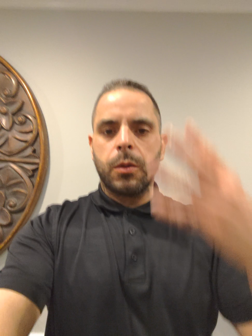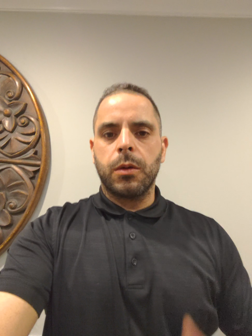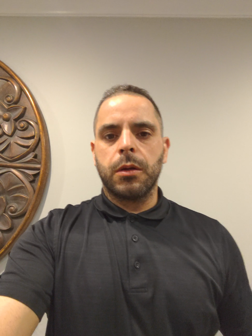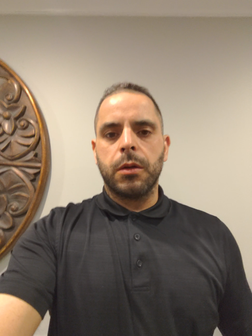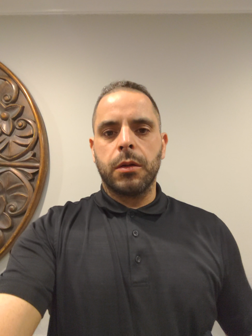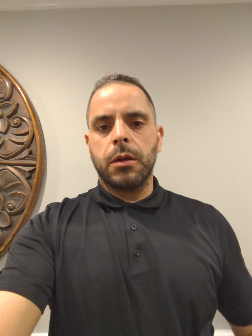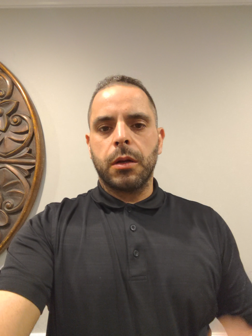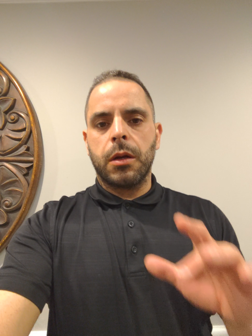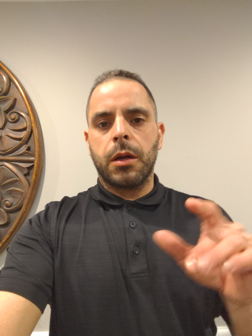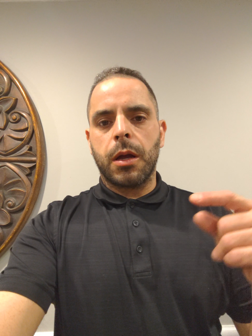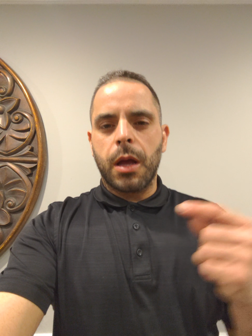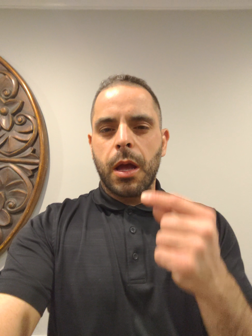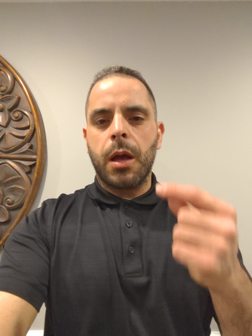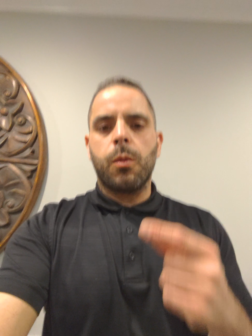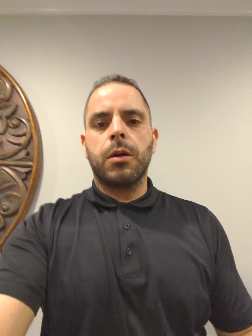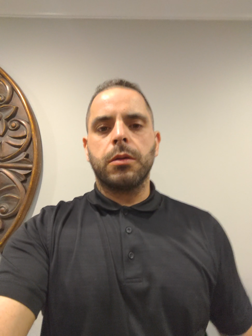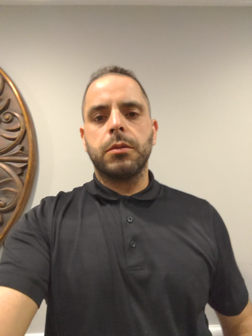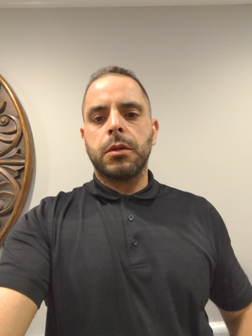owie